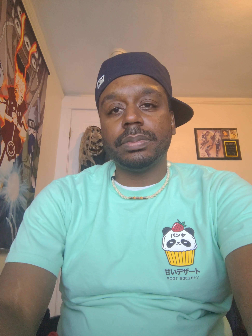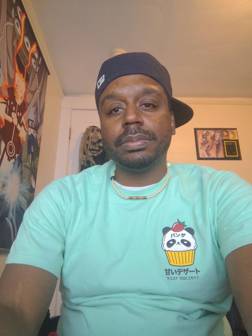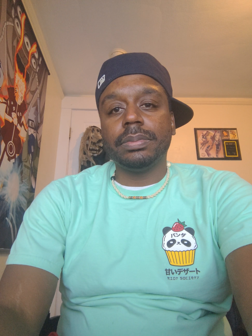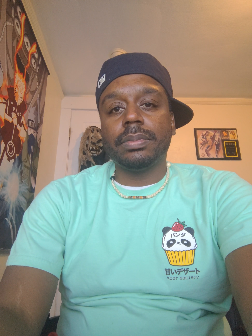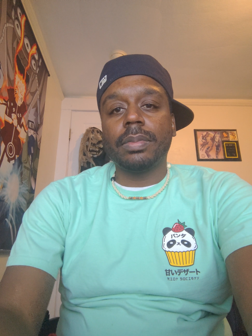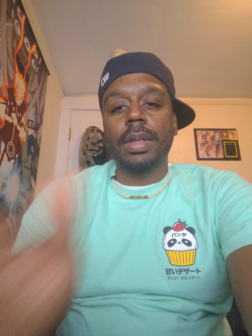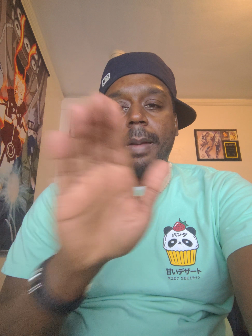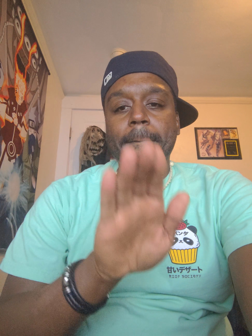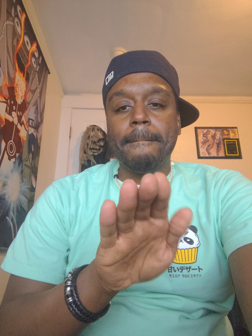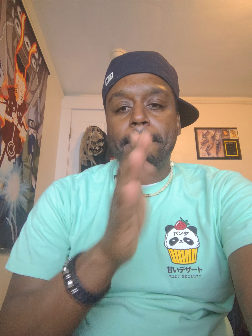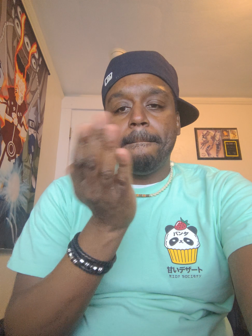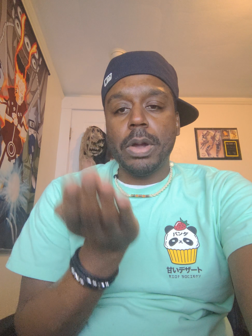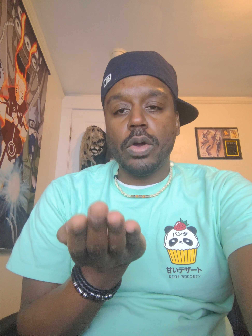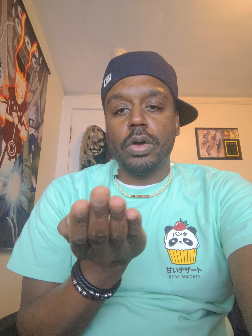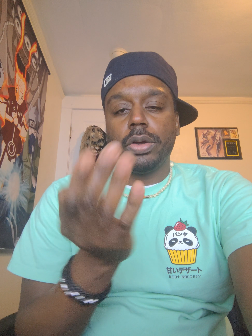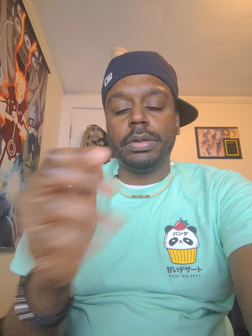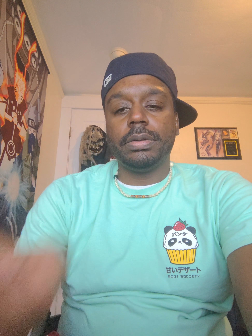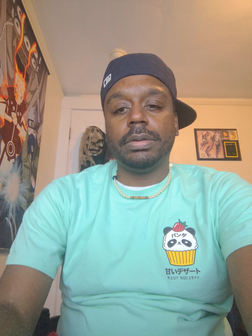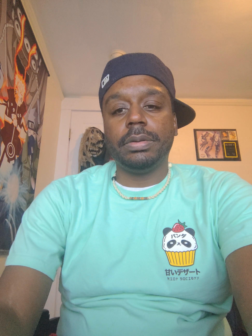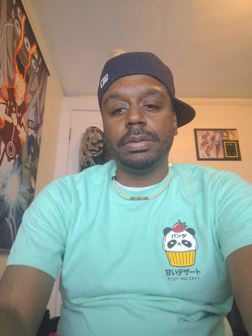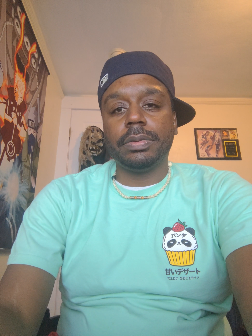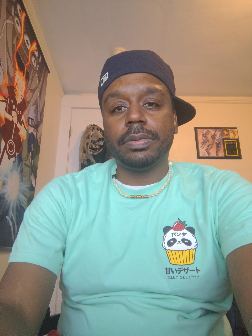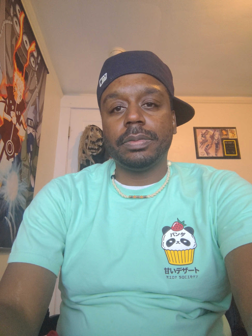book